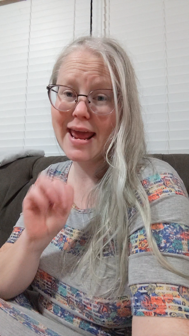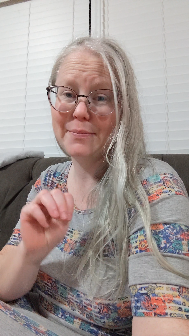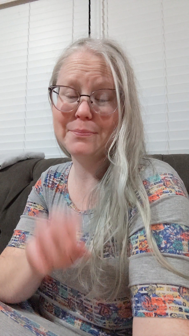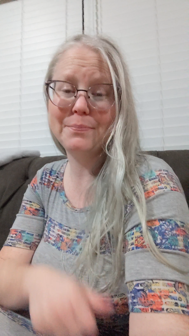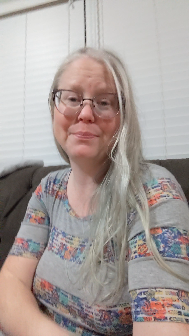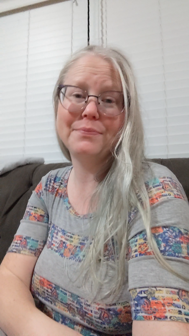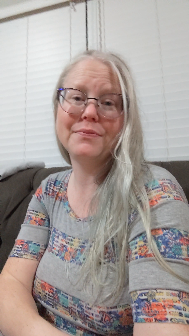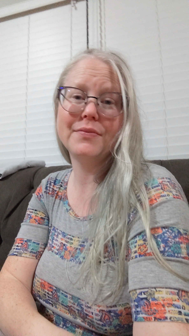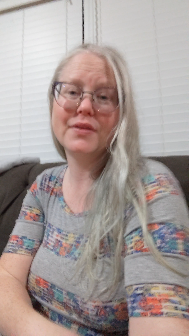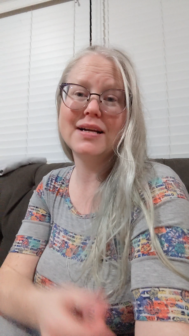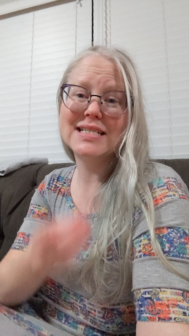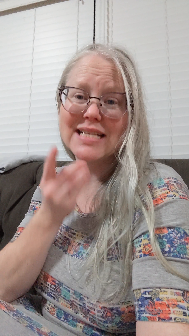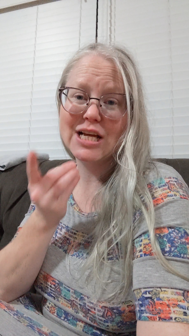dinner